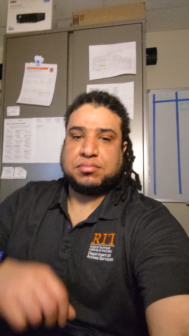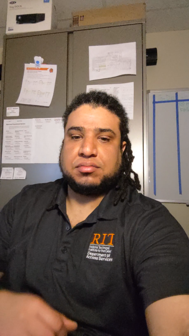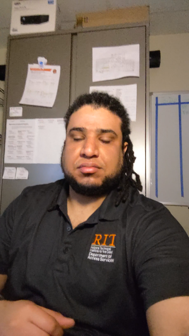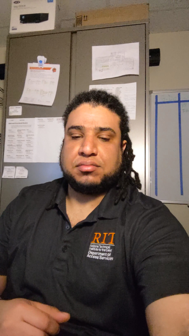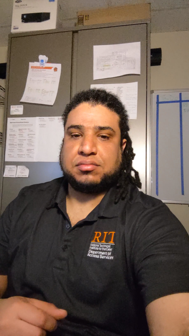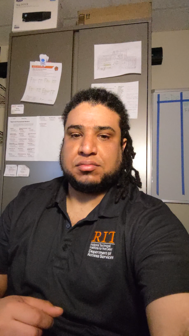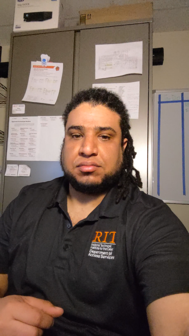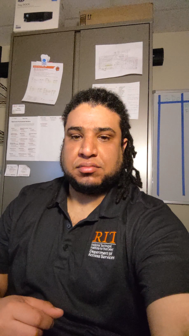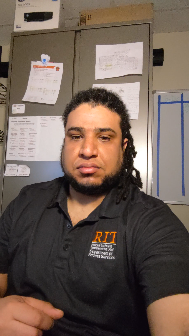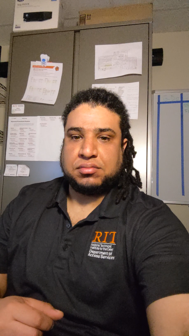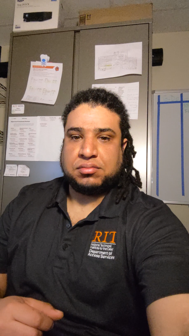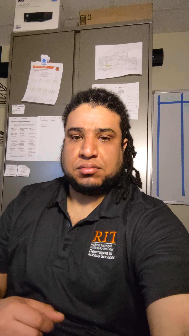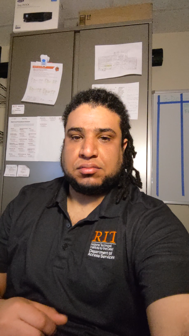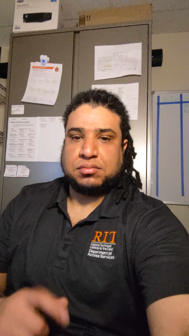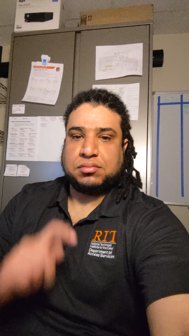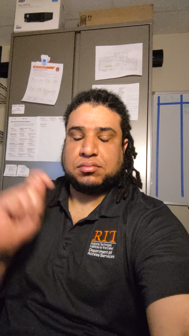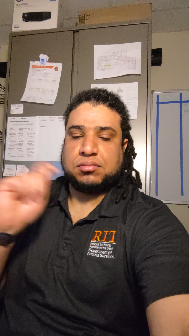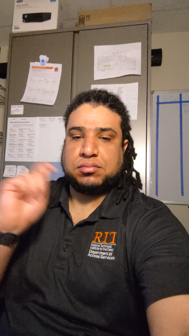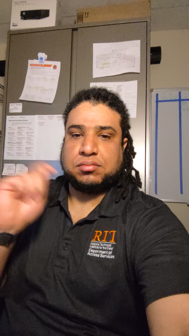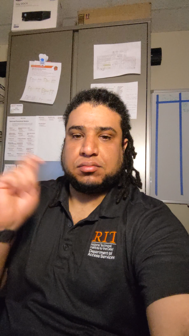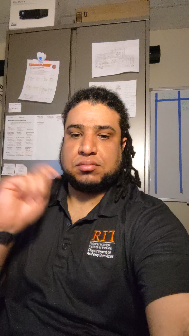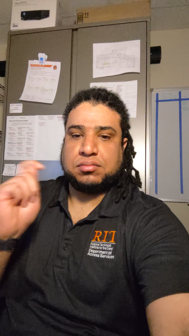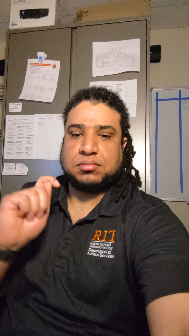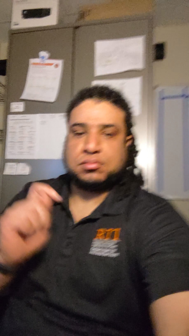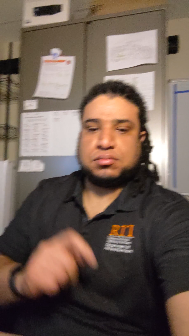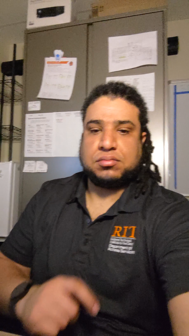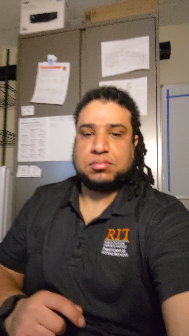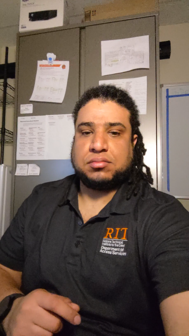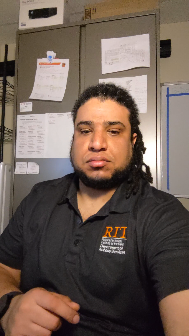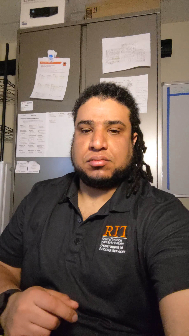bathroom